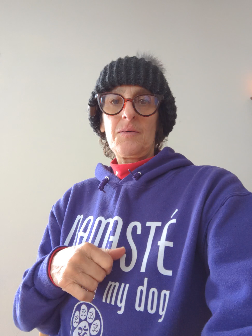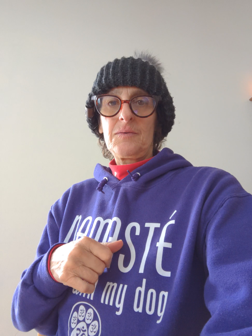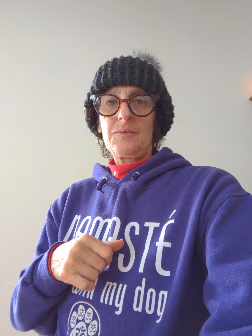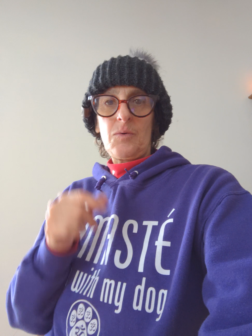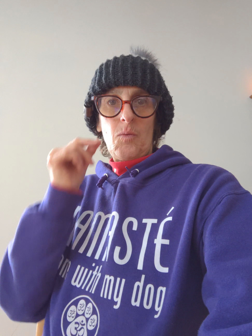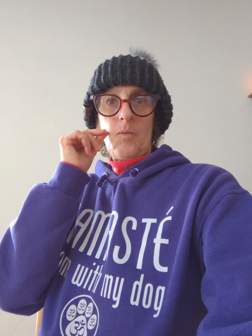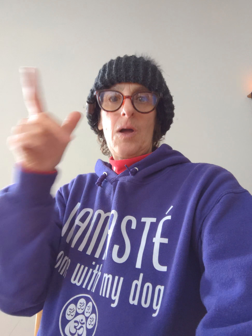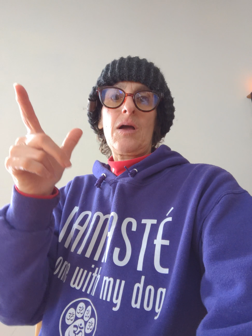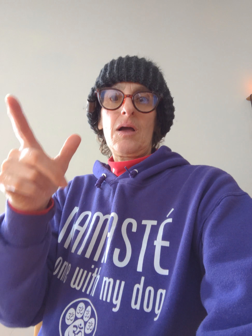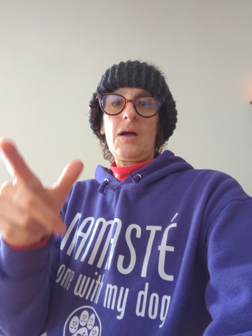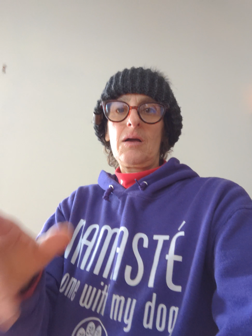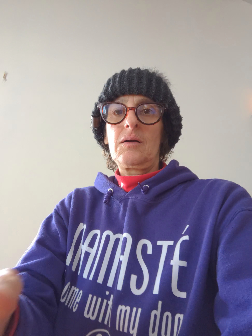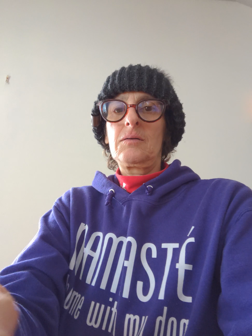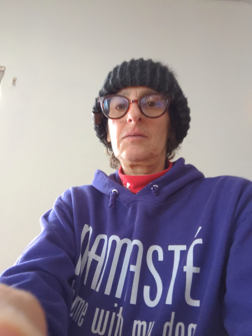awake